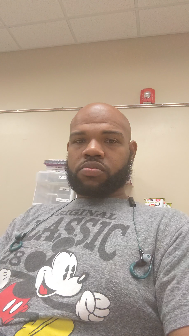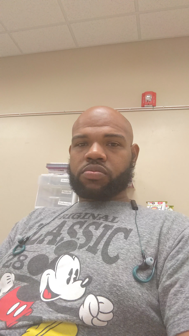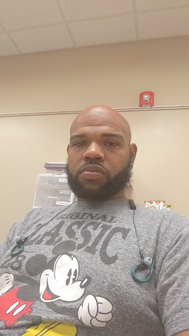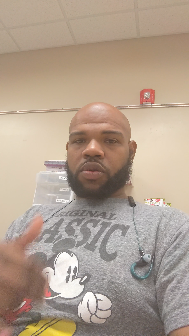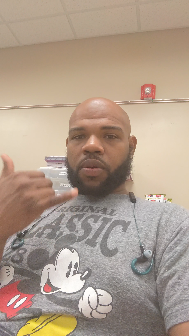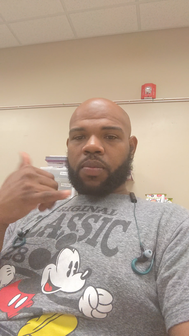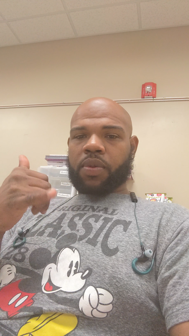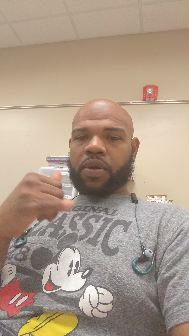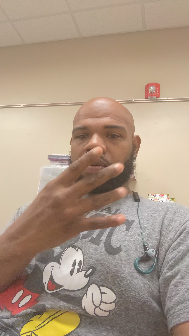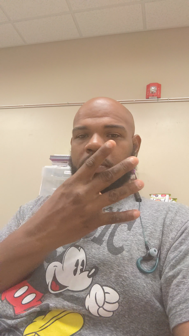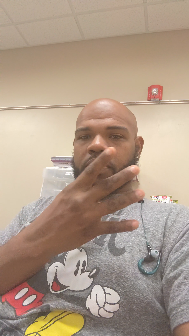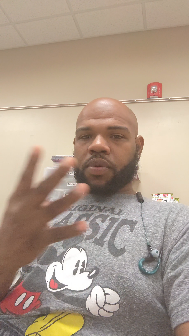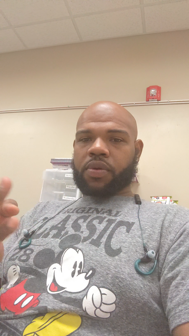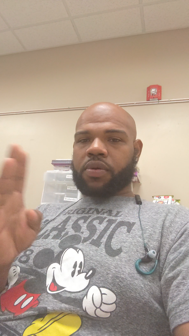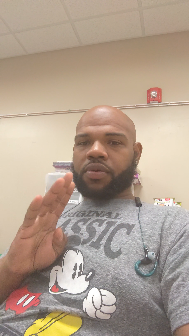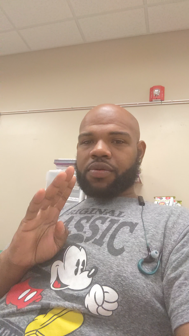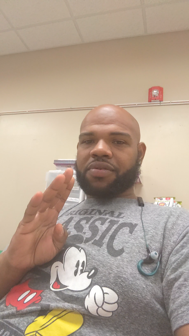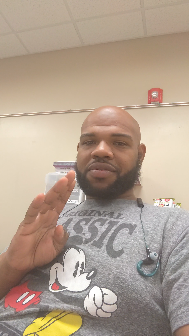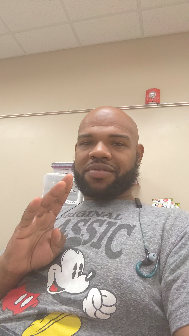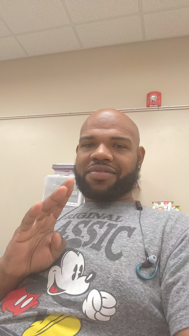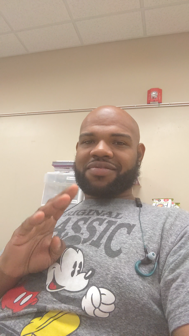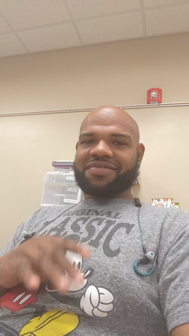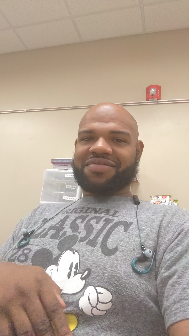playpen